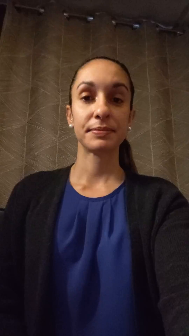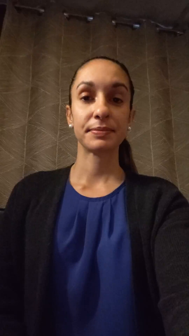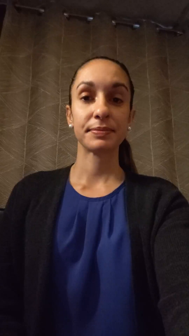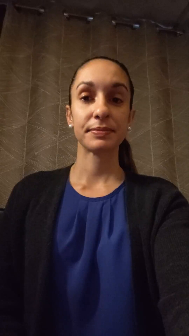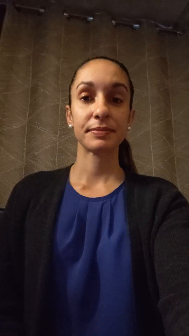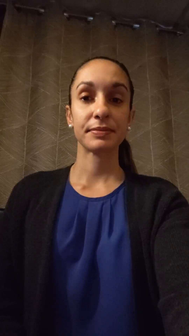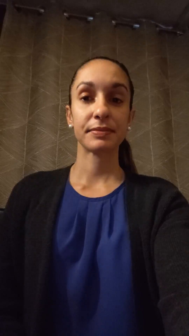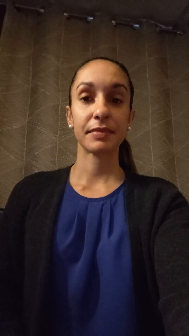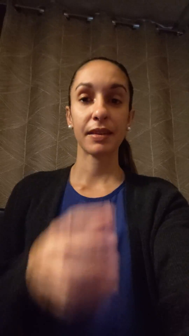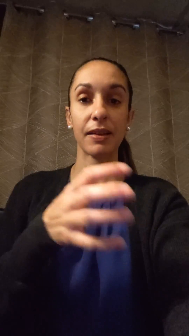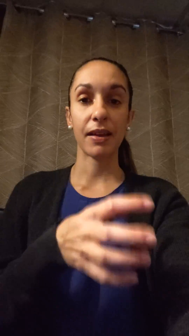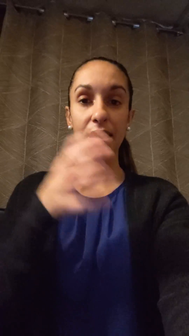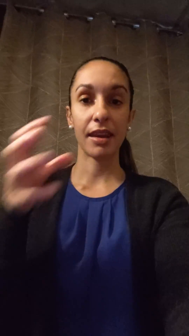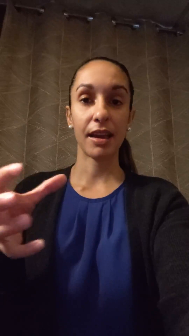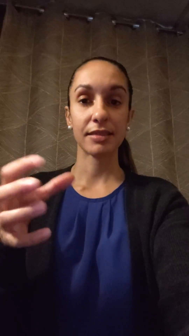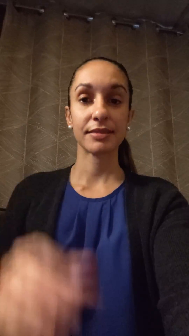a lot